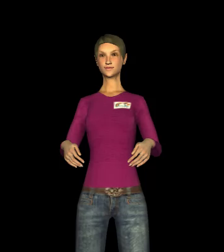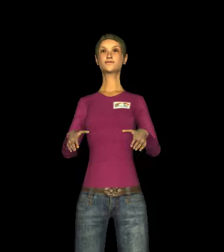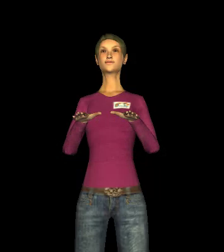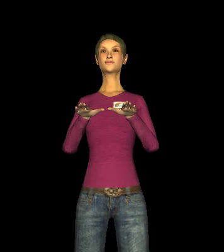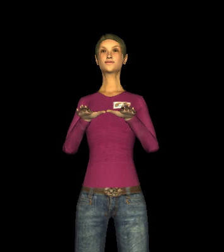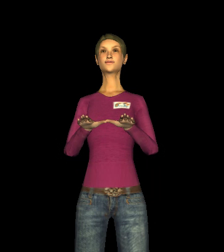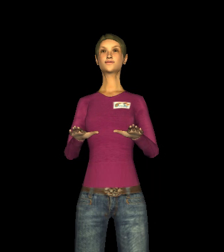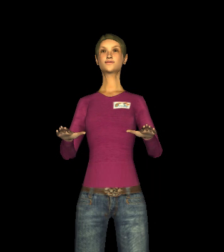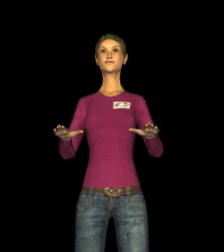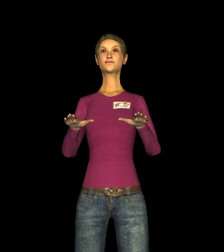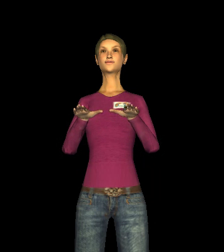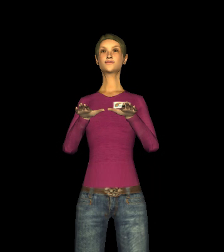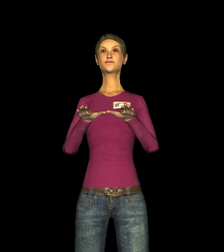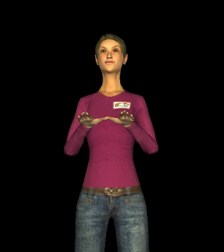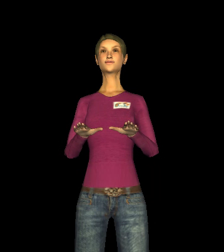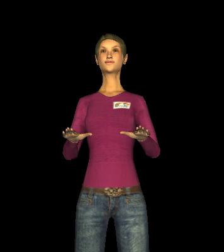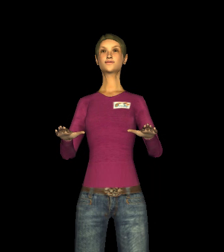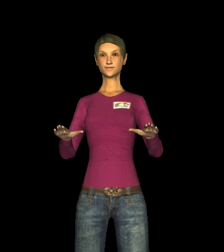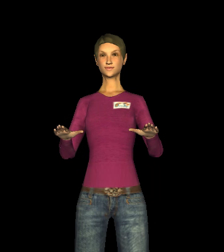ببطء